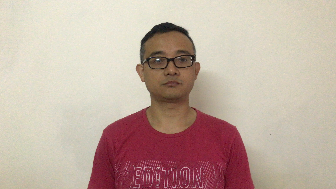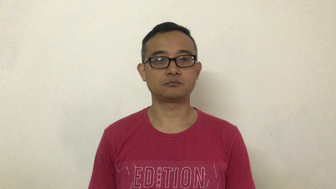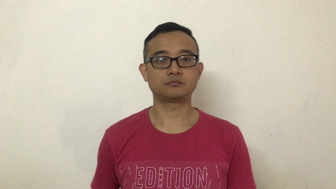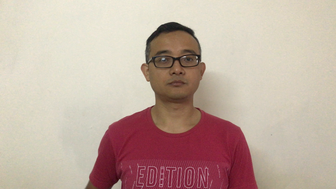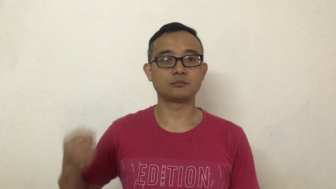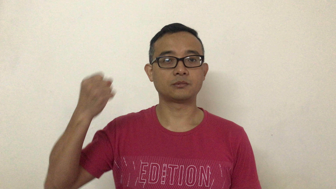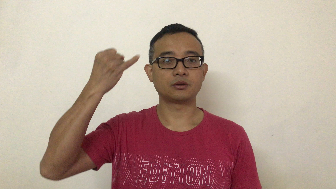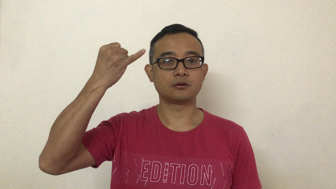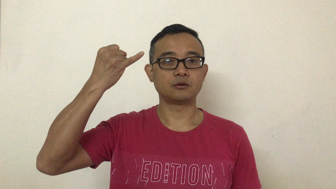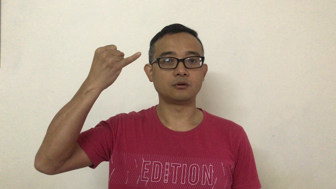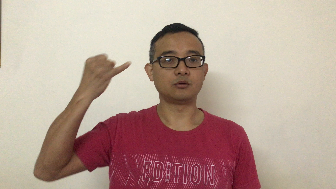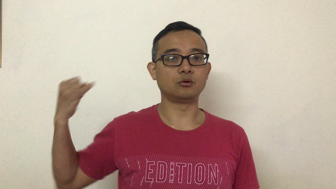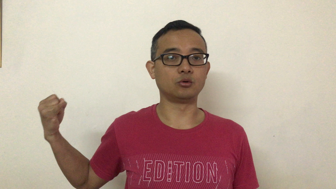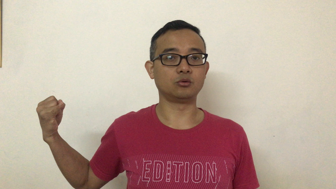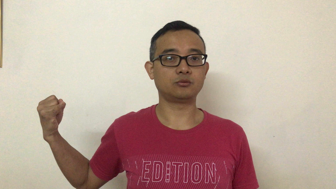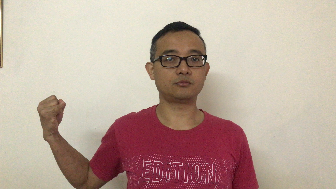ओ